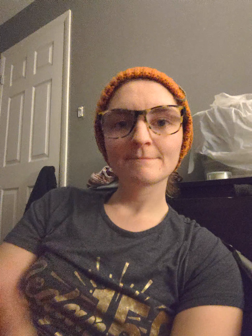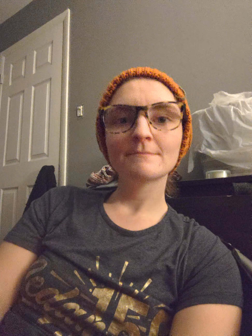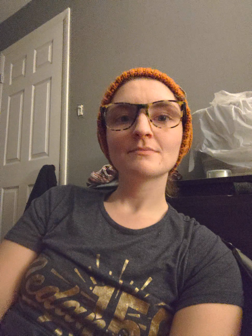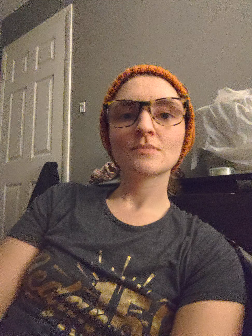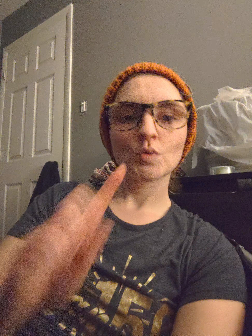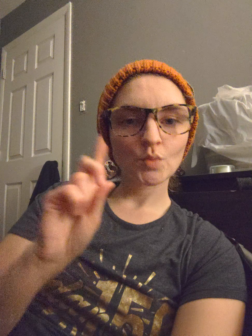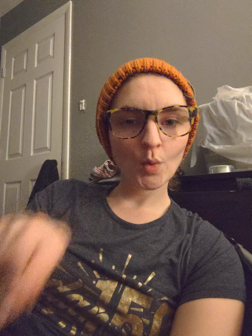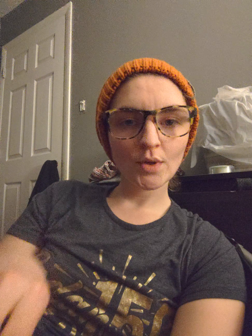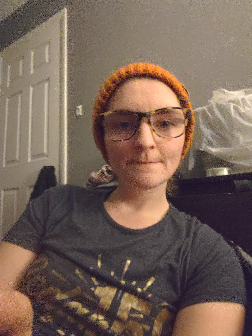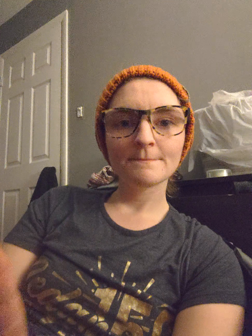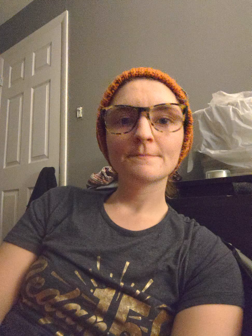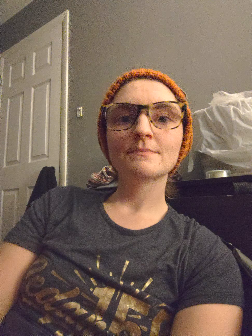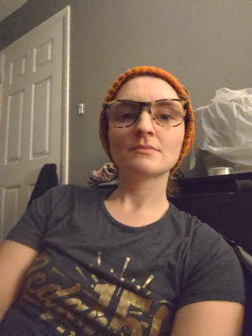go